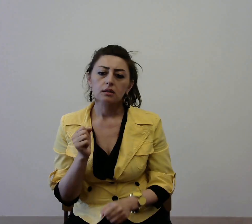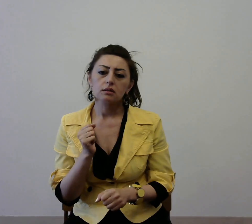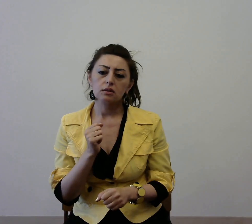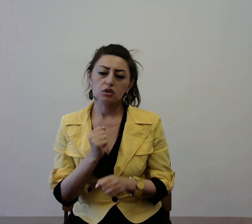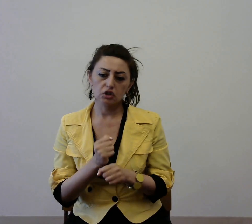etmək